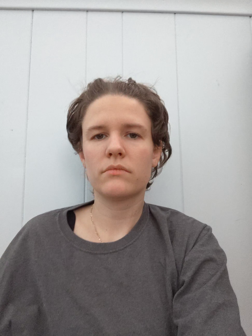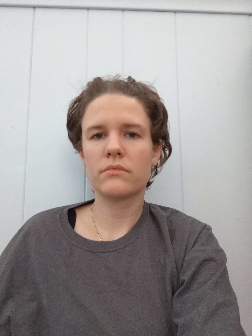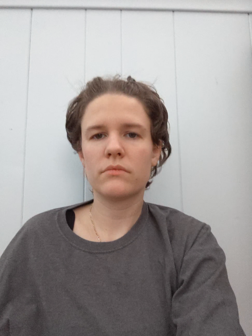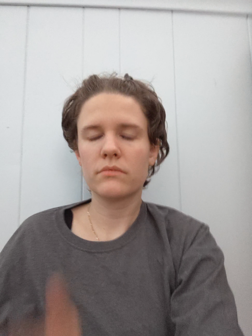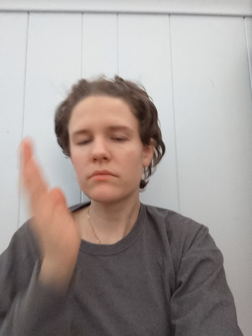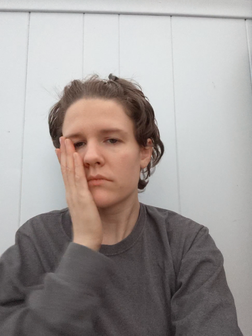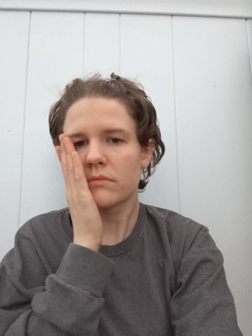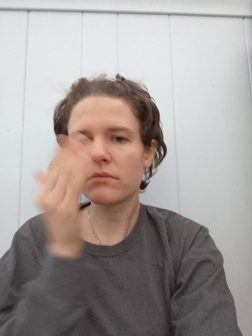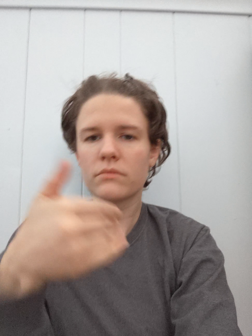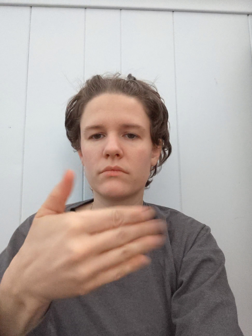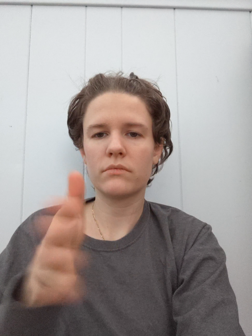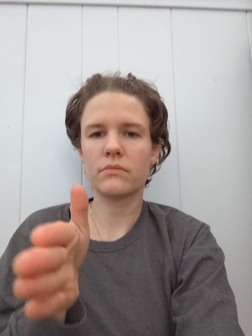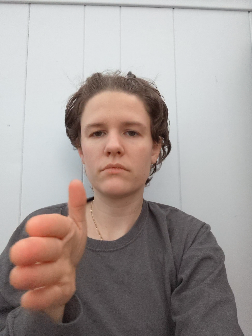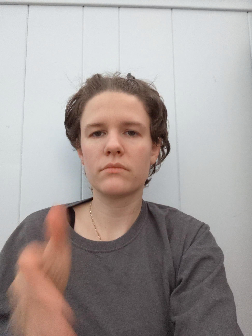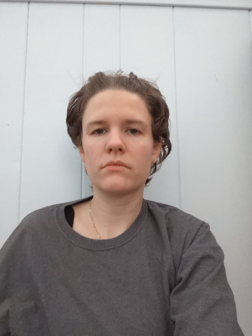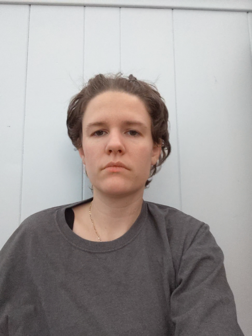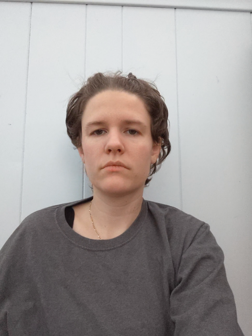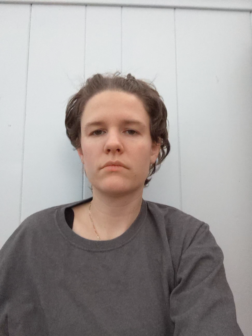bedroom